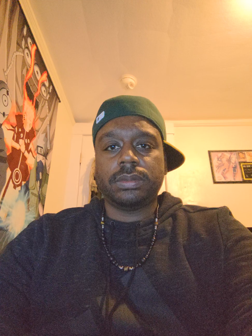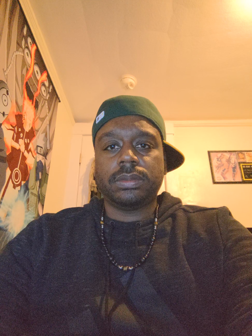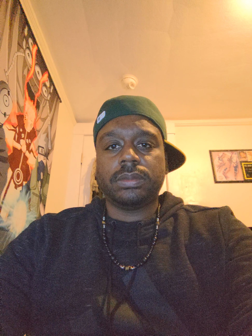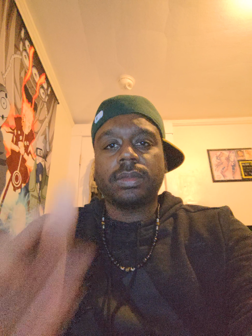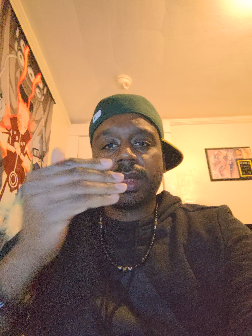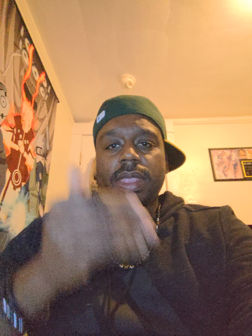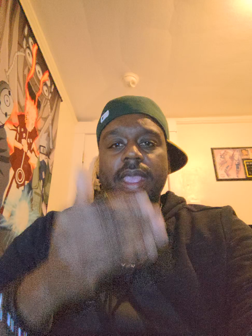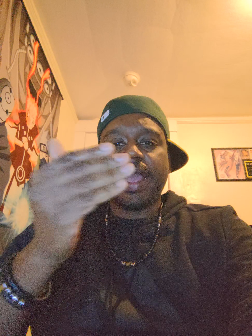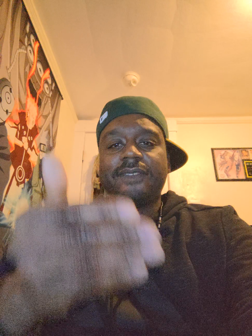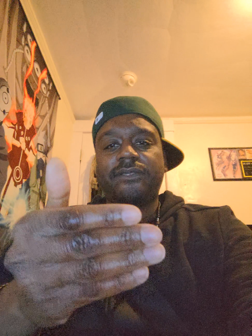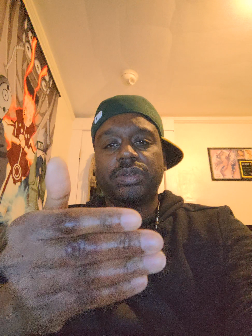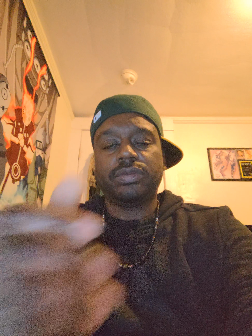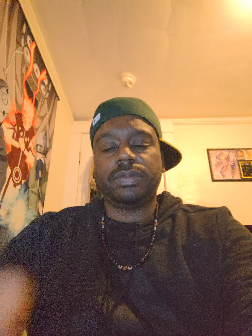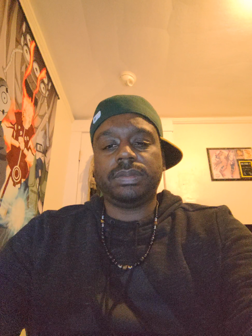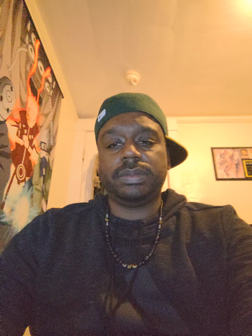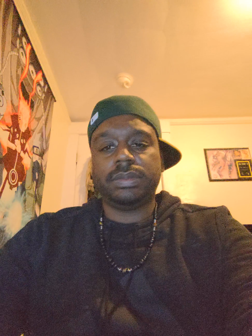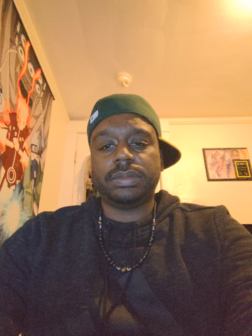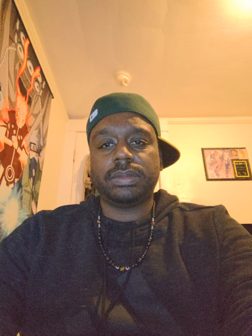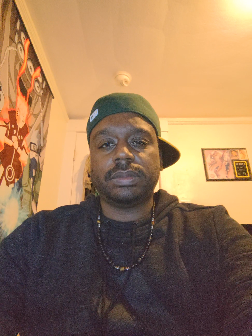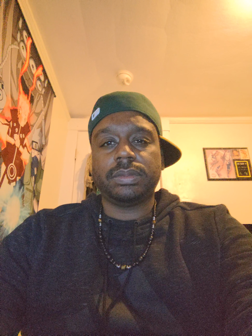after